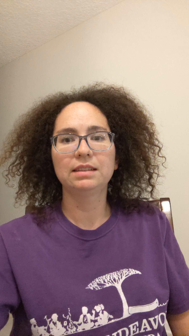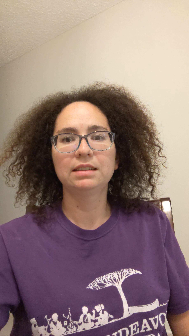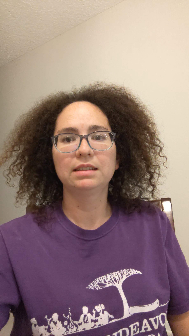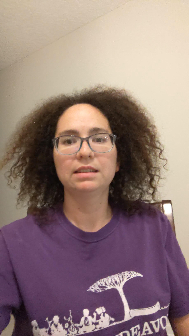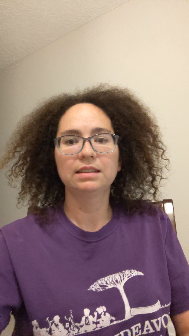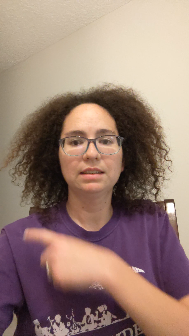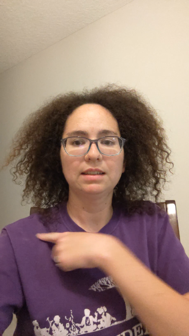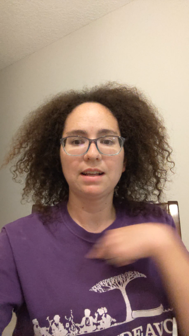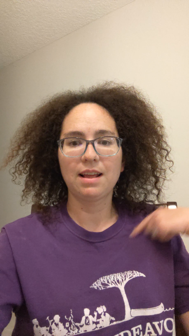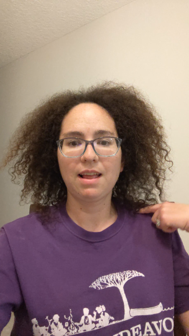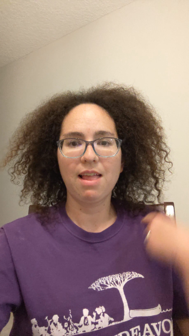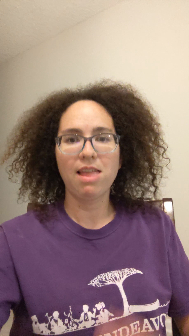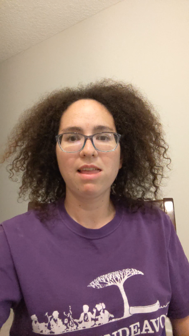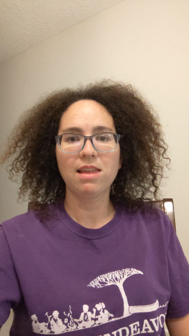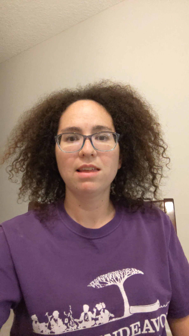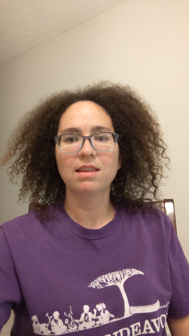necklace